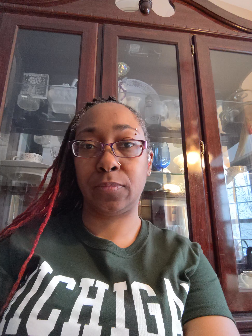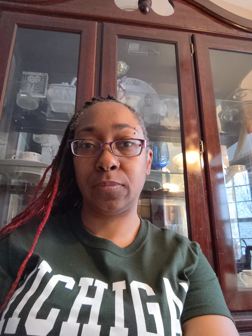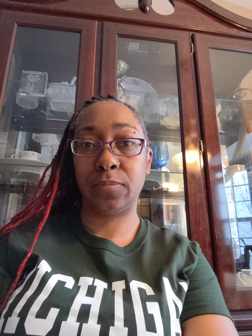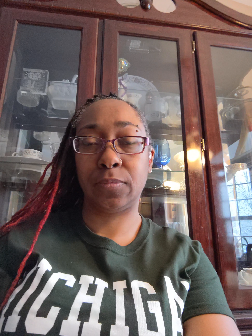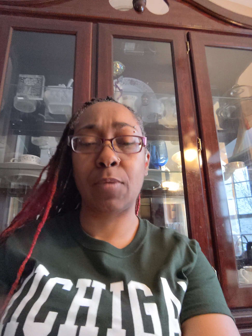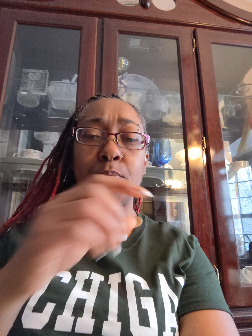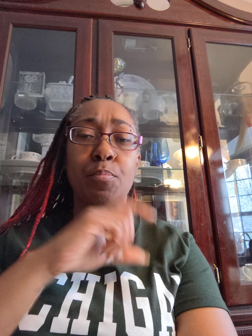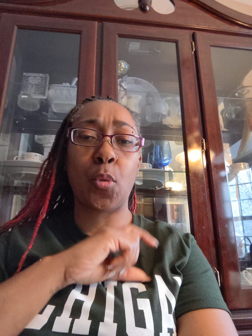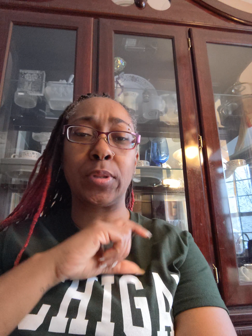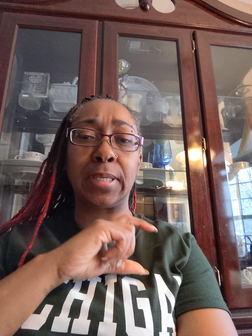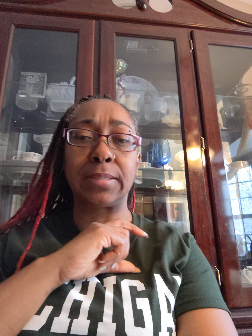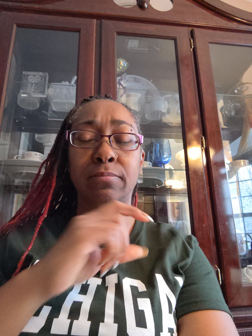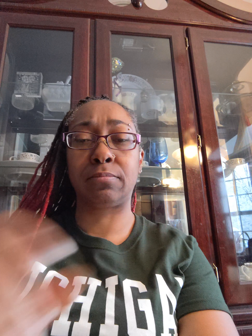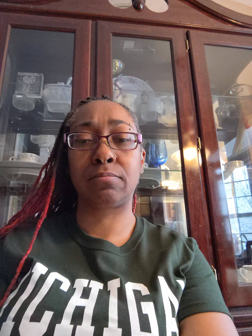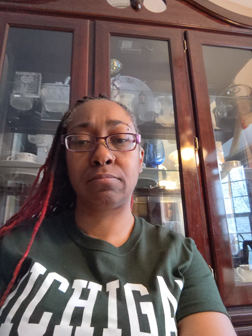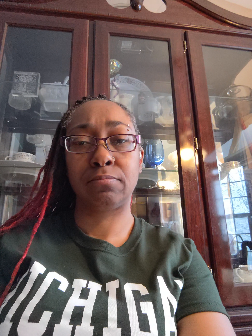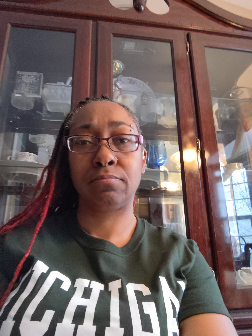police